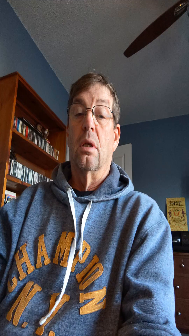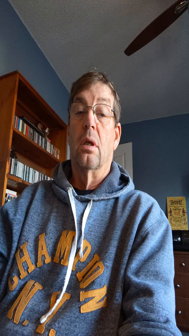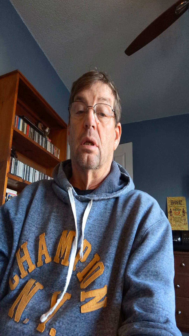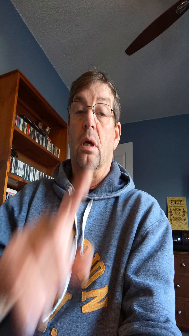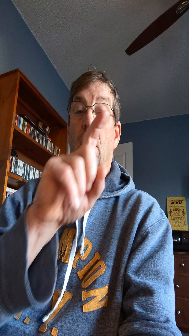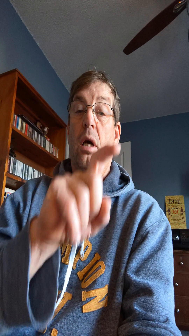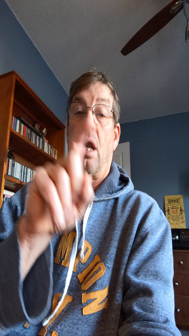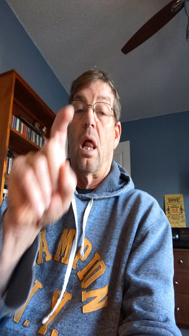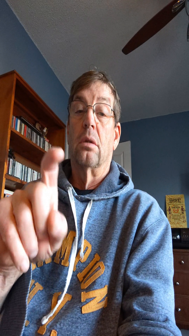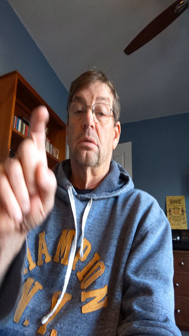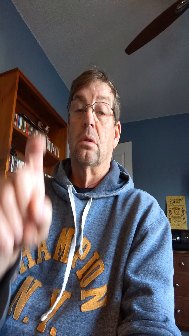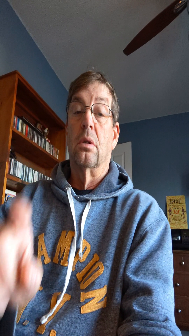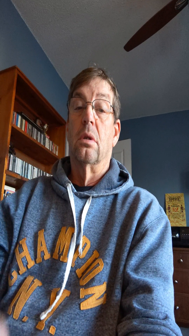closet